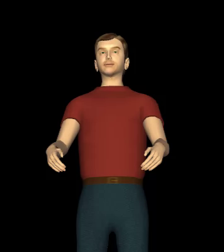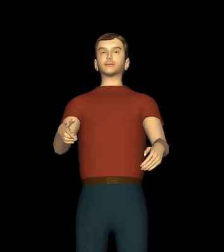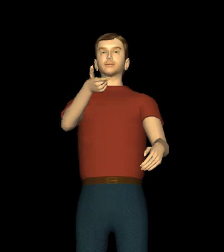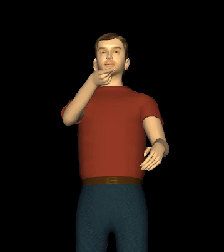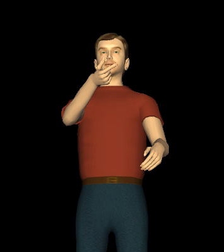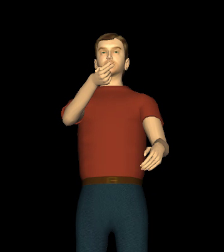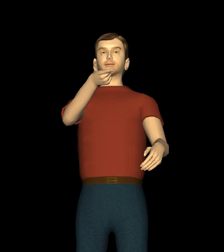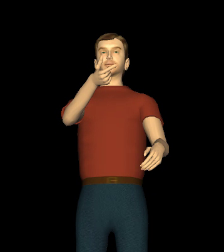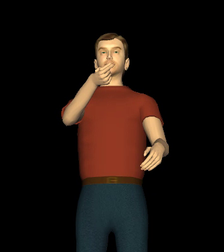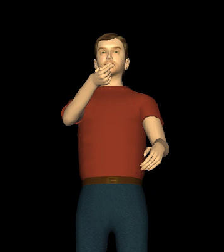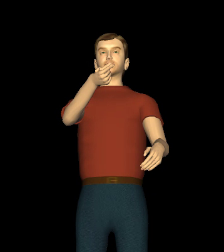مزدوج